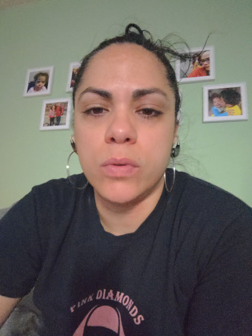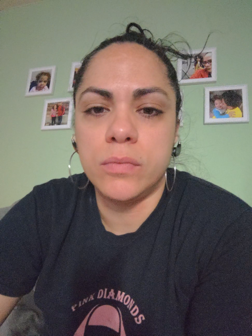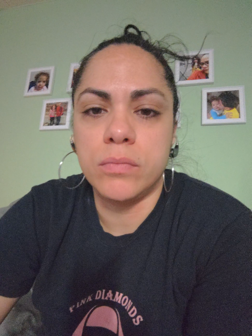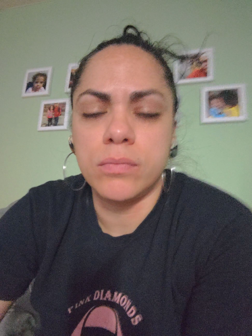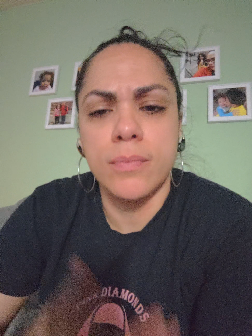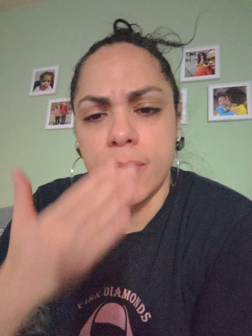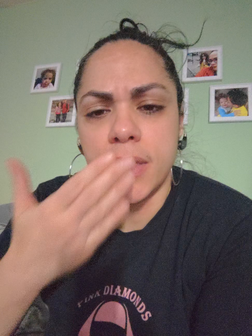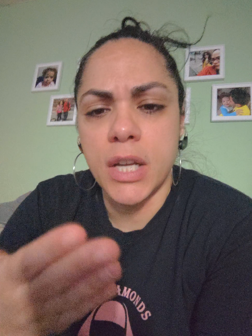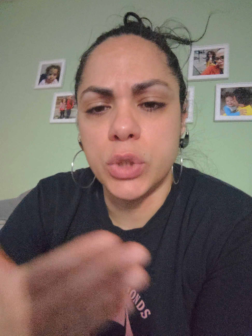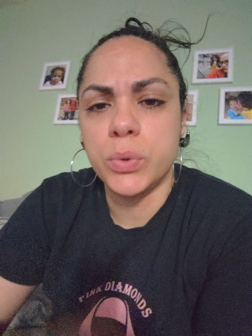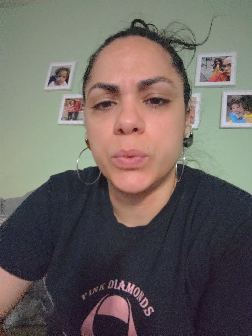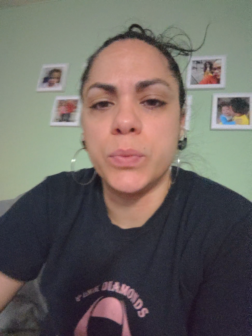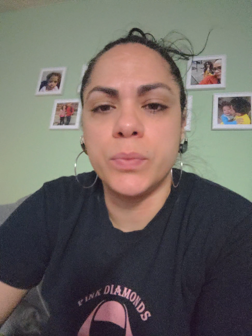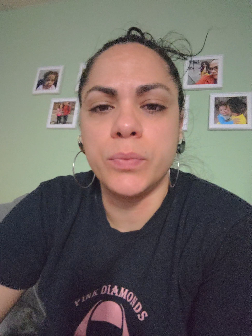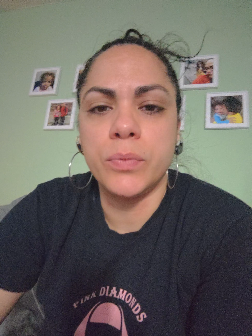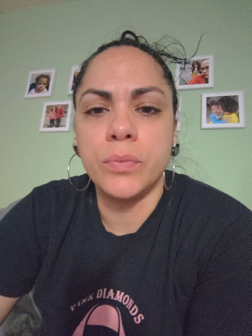thank you